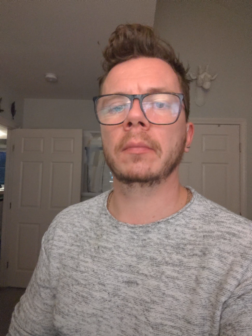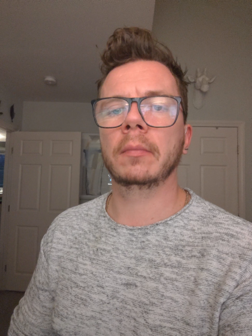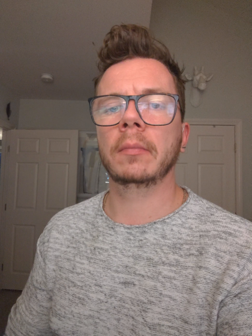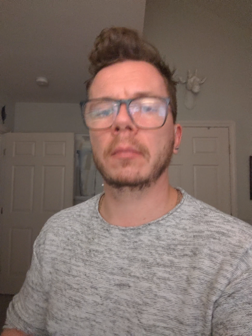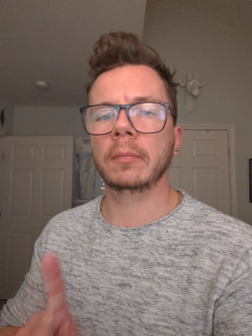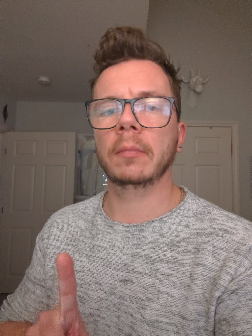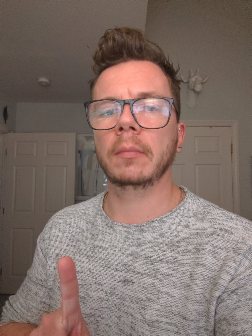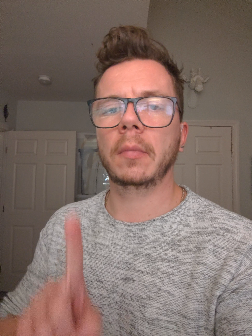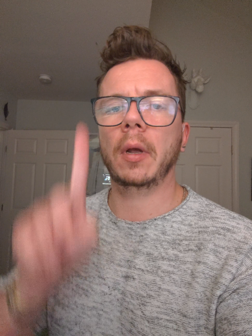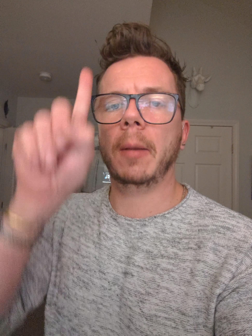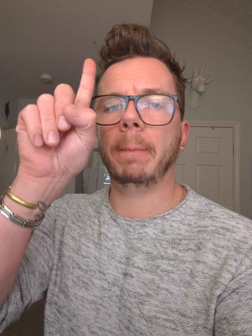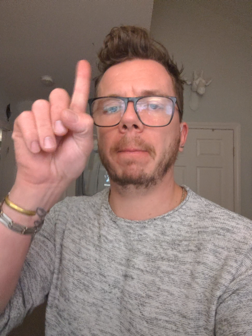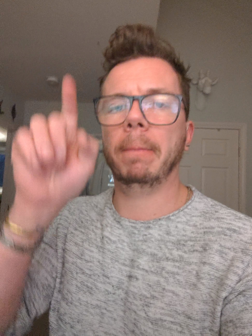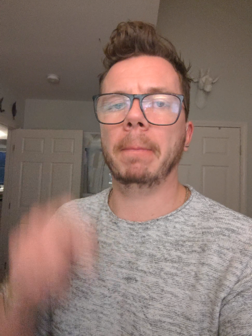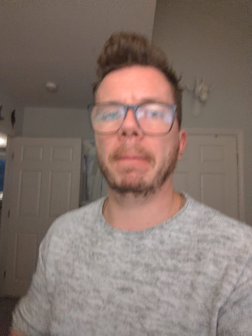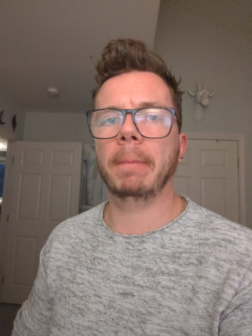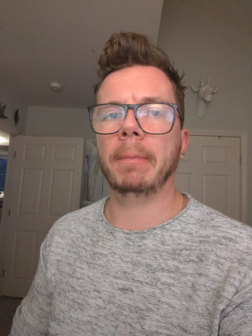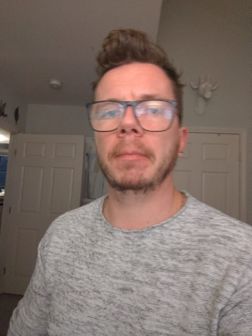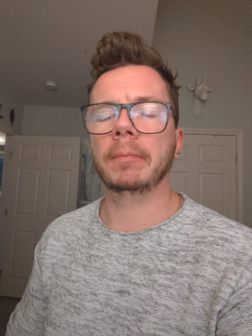up